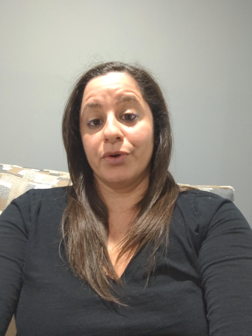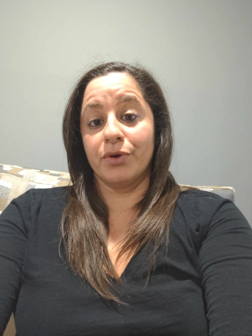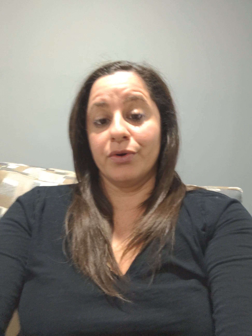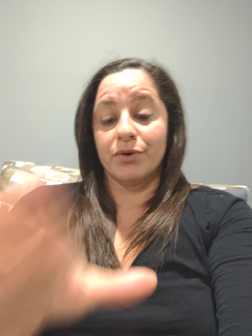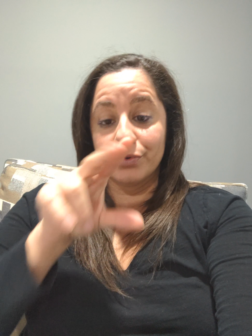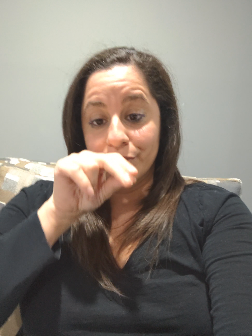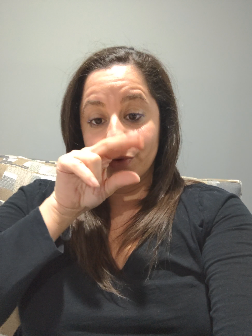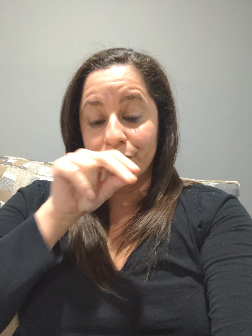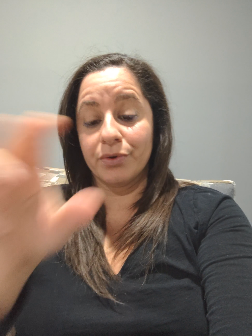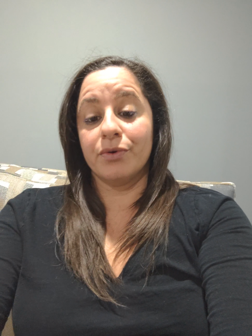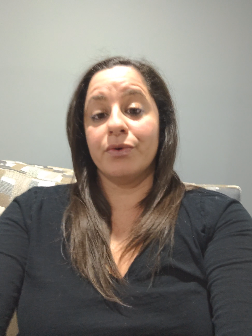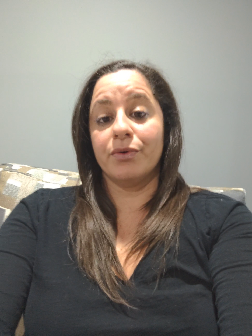duck